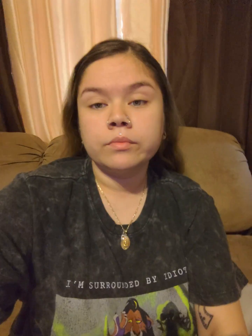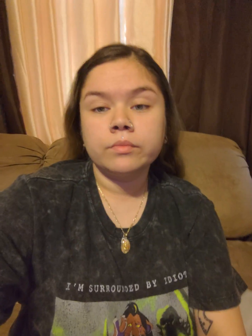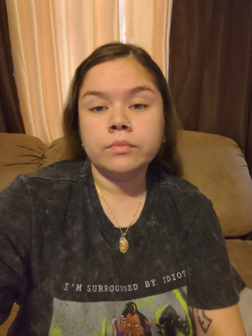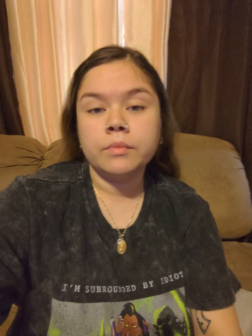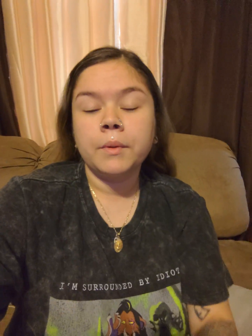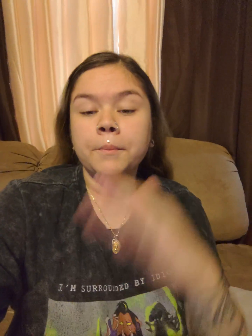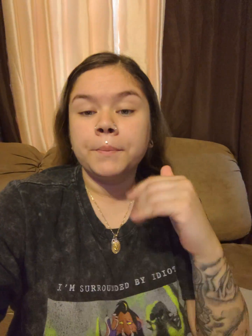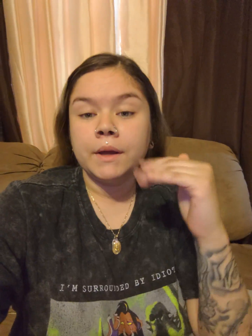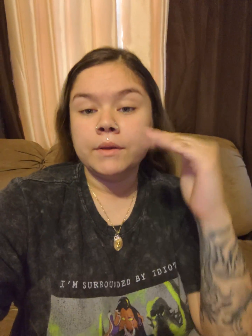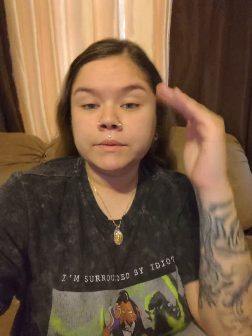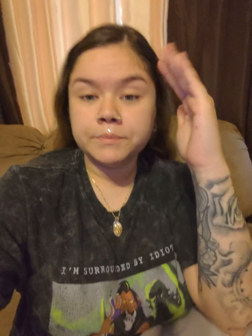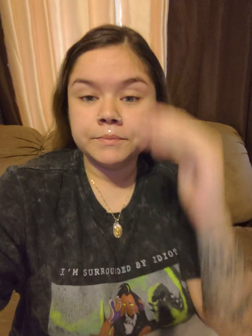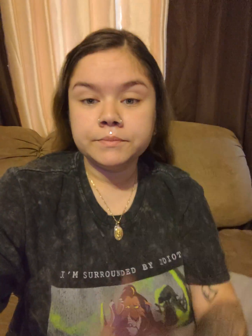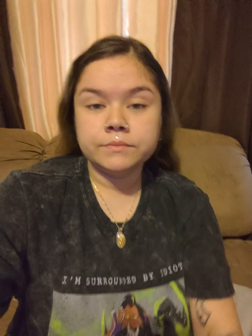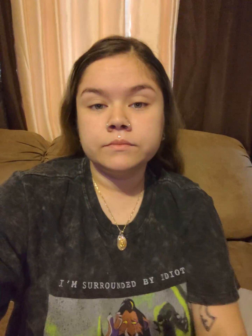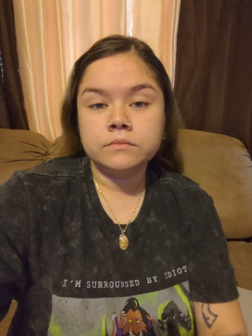build